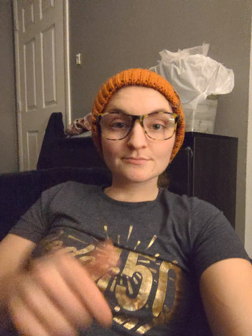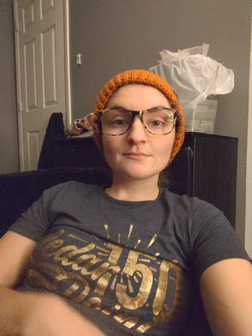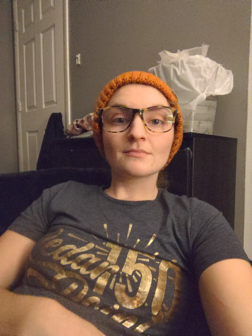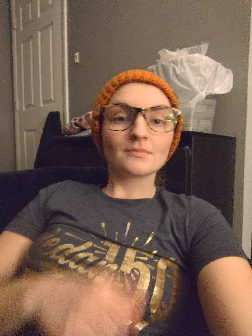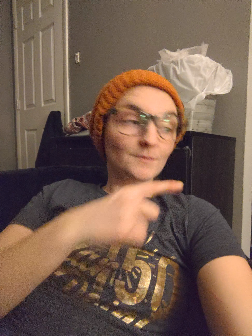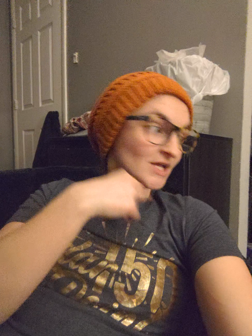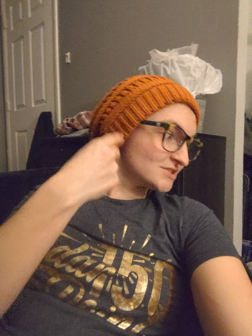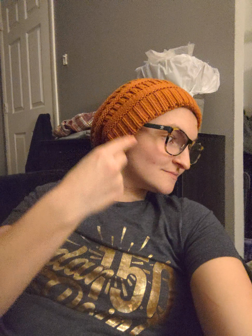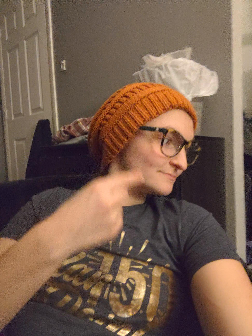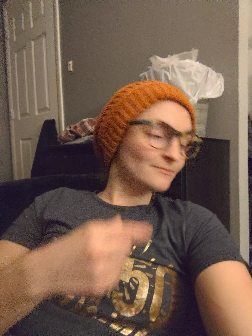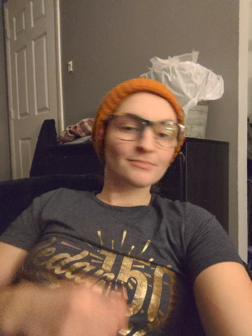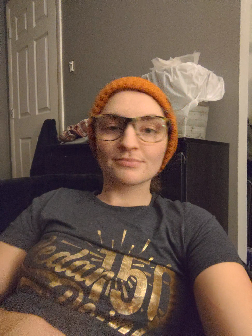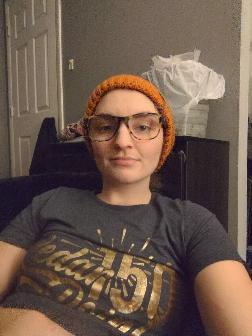smile